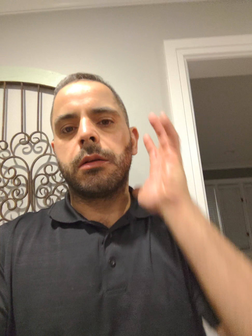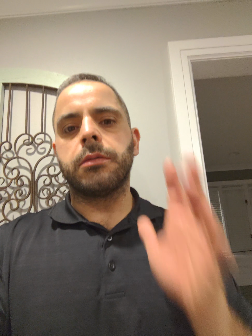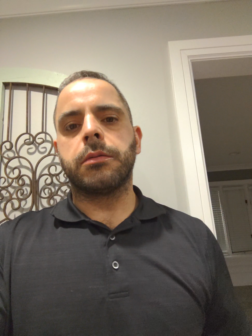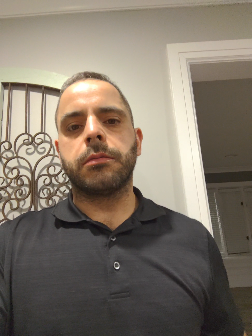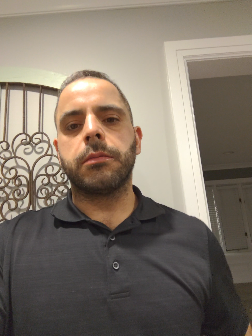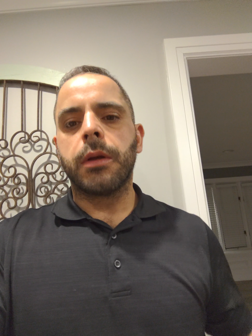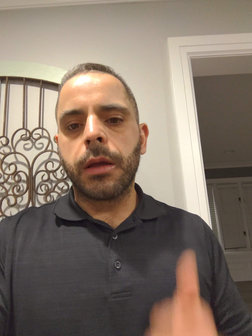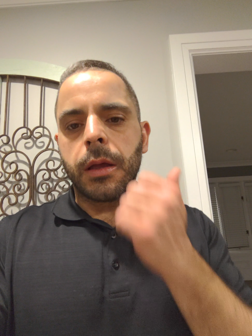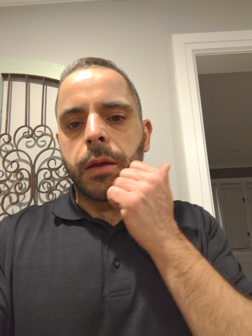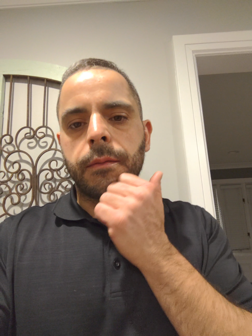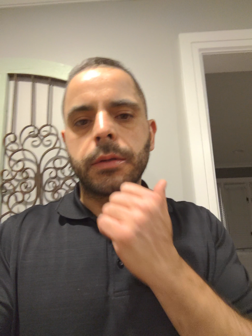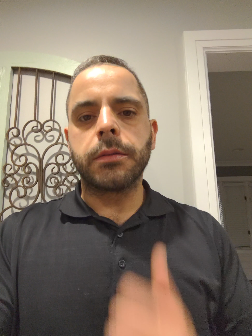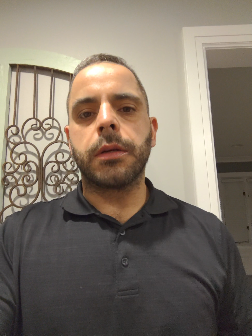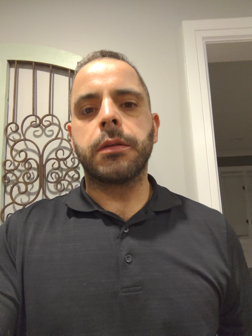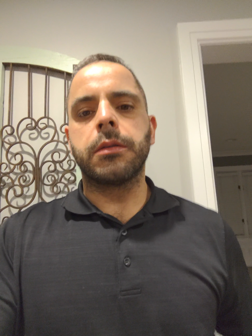every